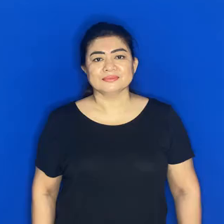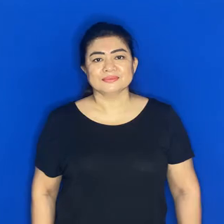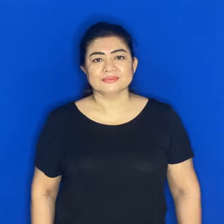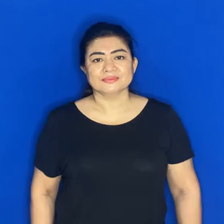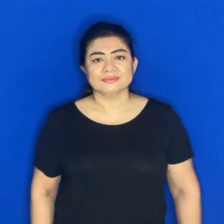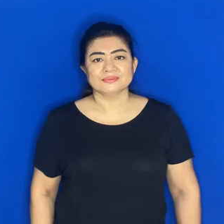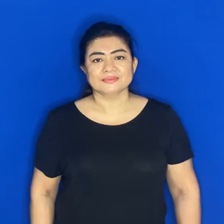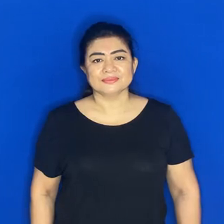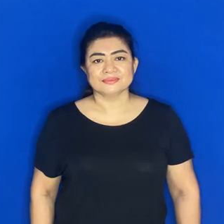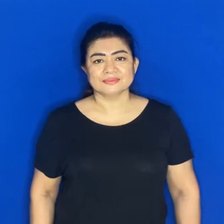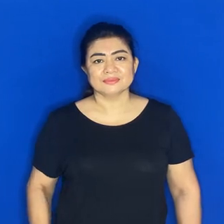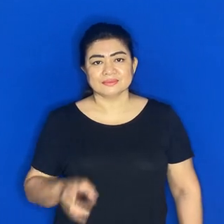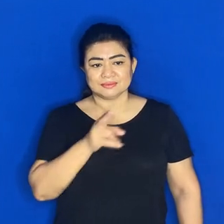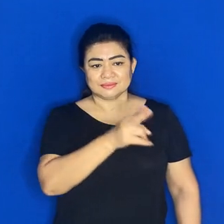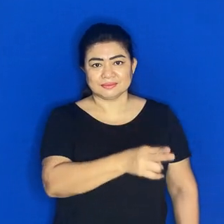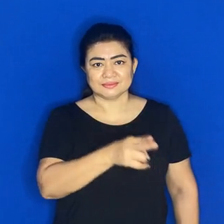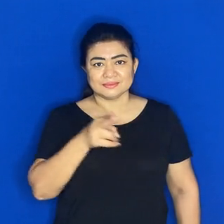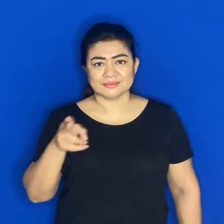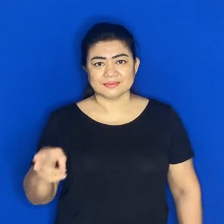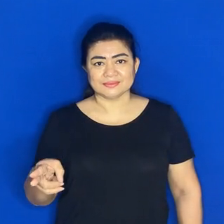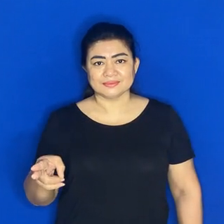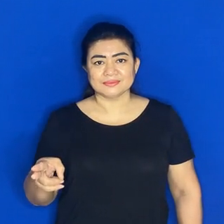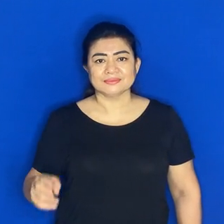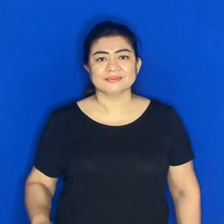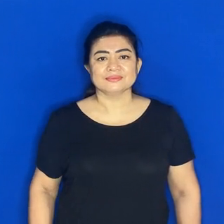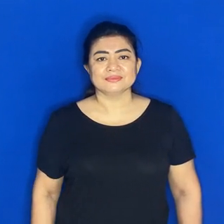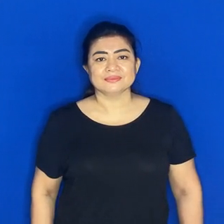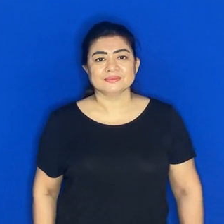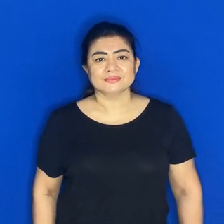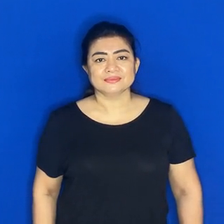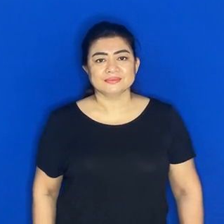hard of hearing